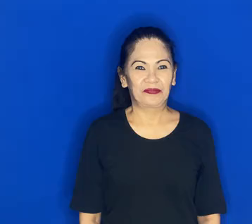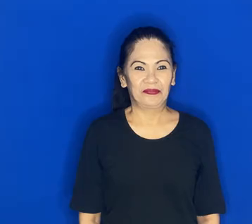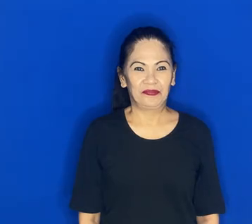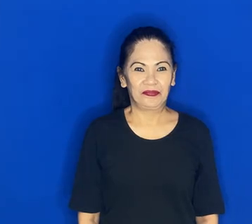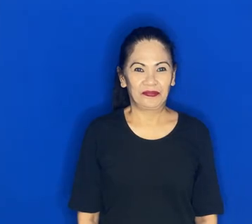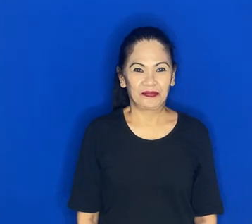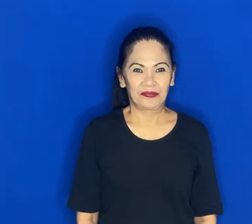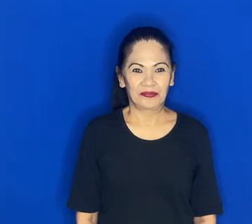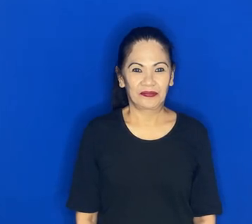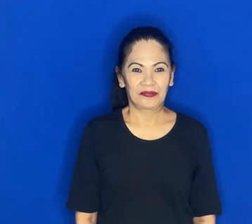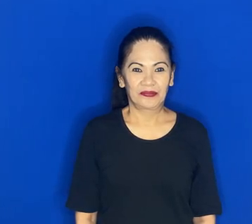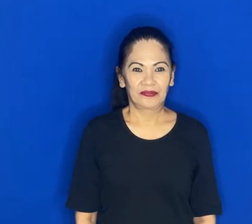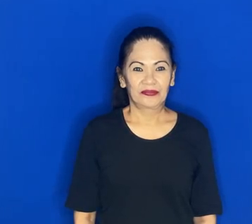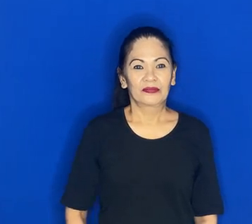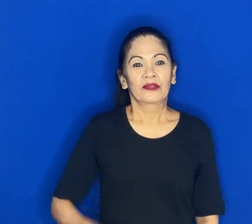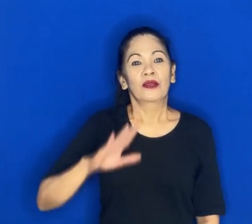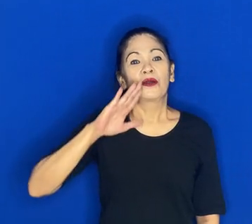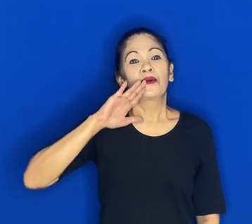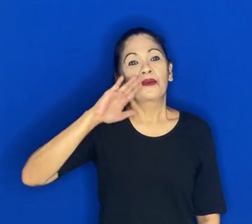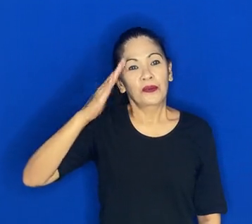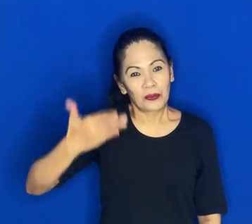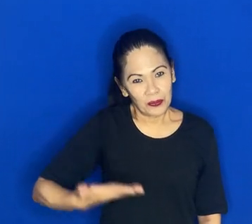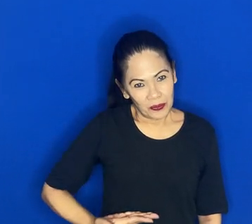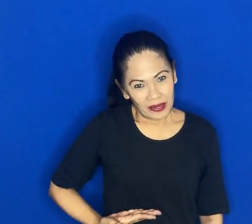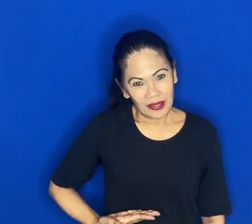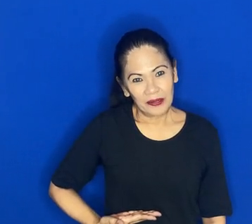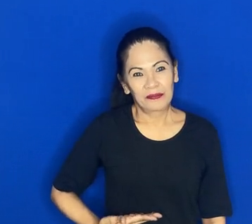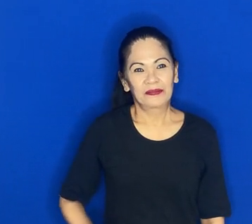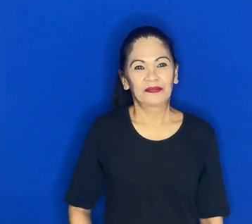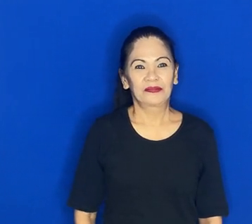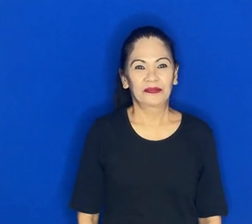youre welcome